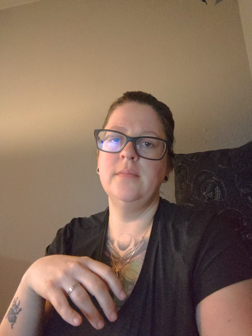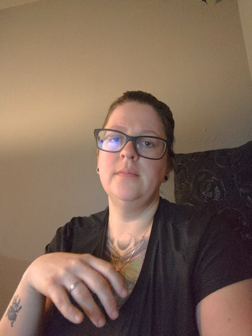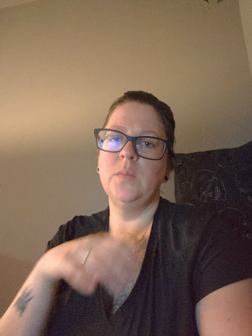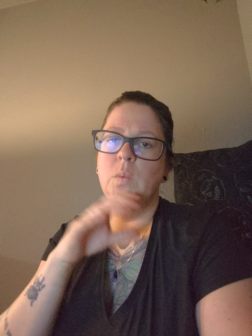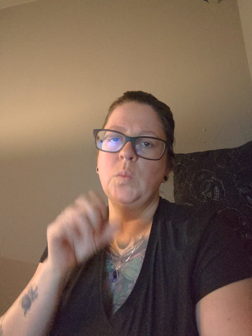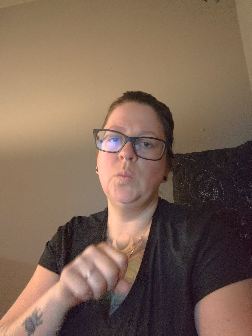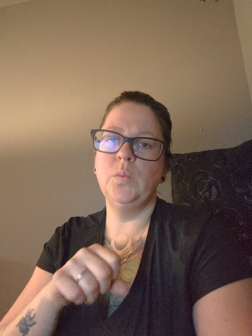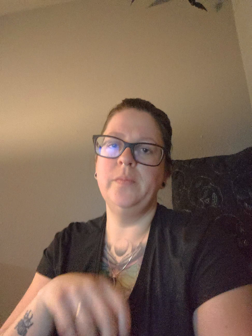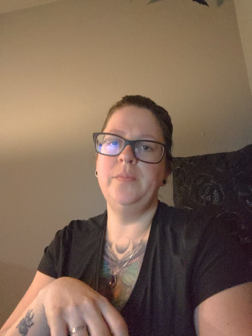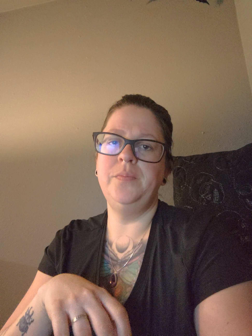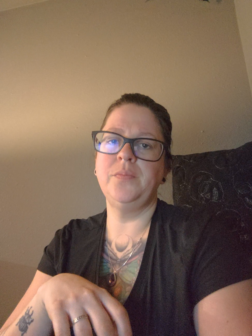old